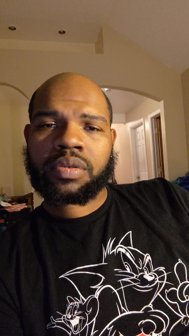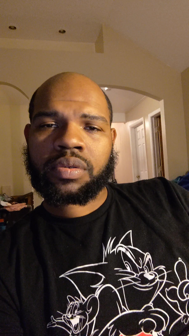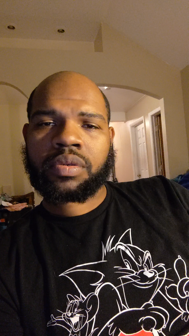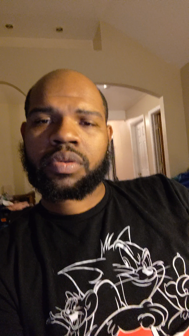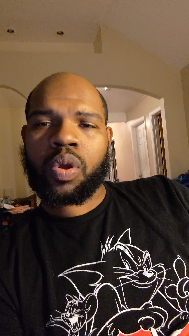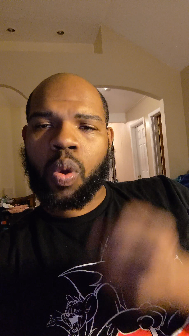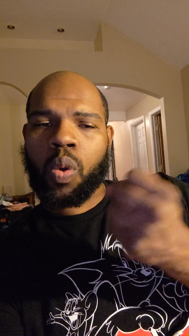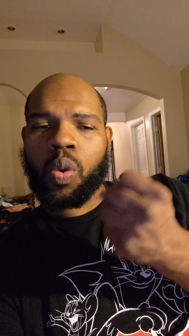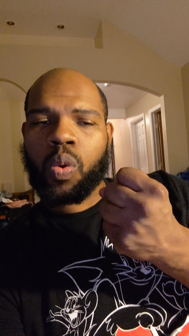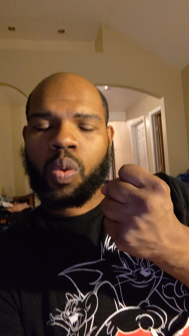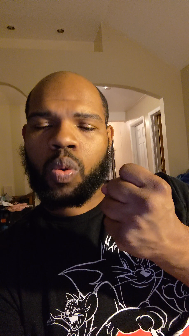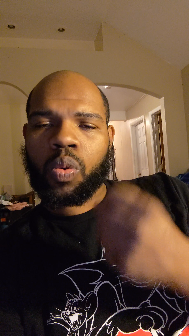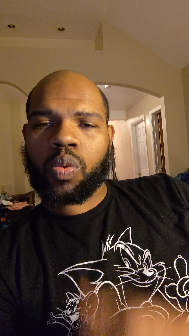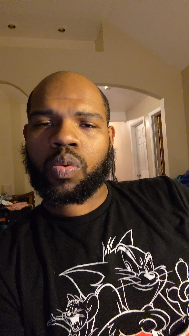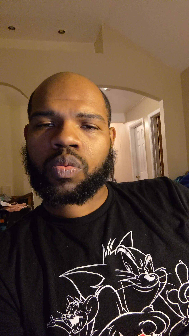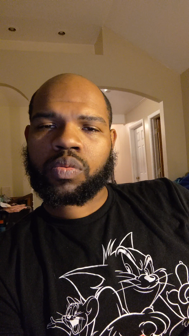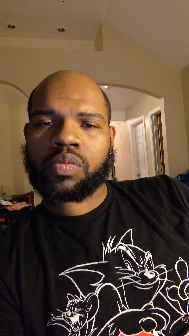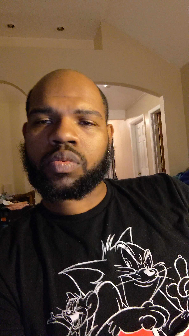hold